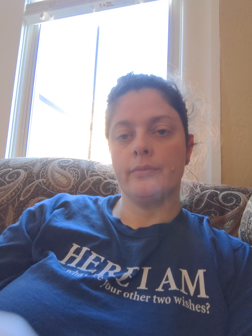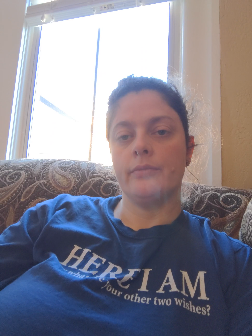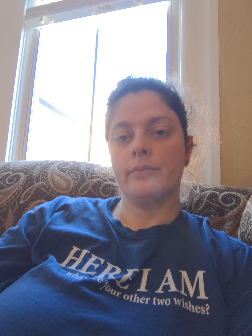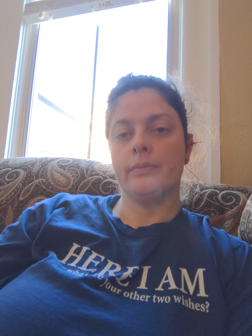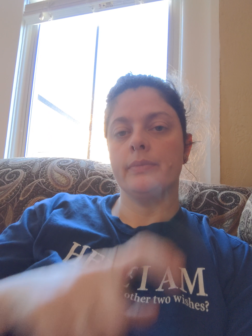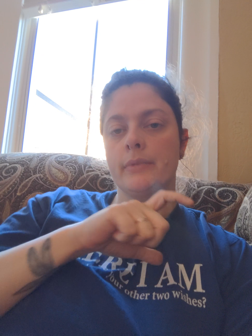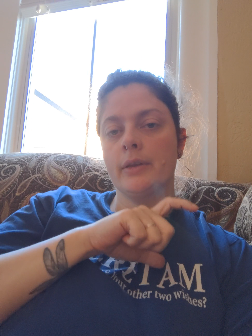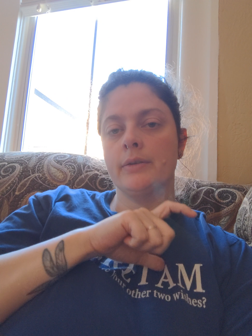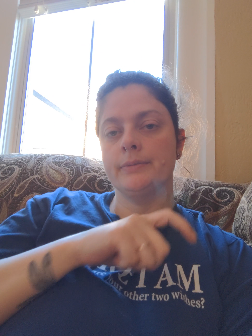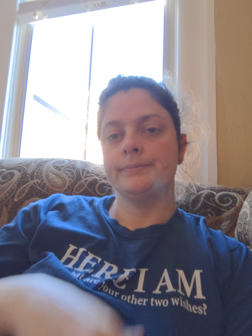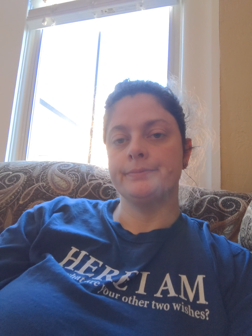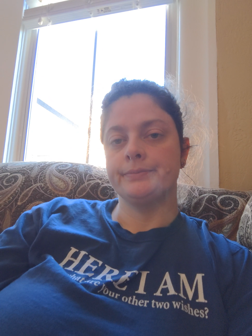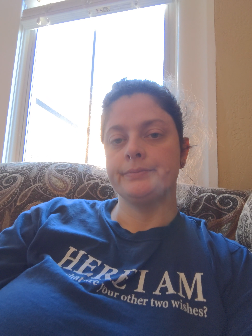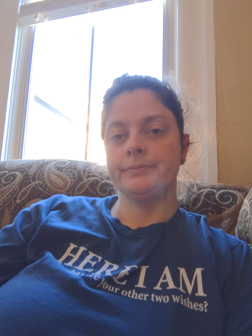police